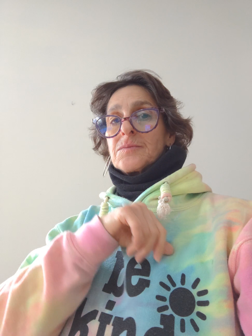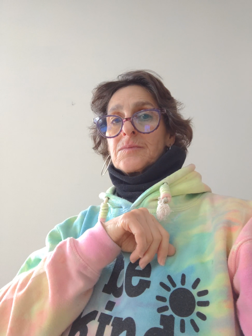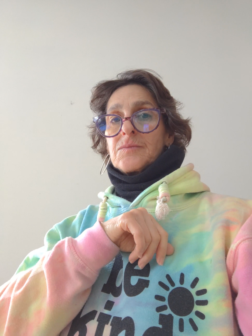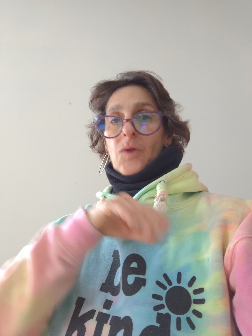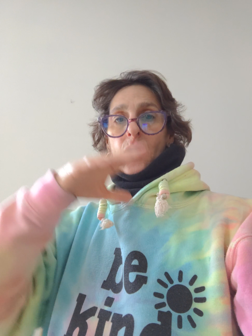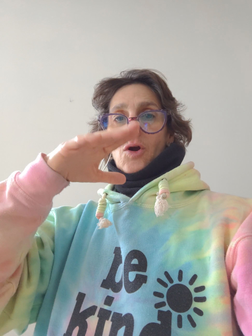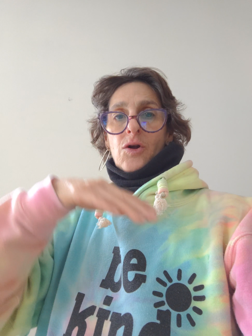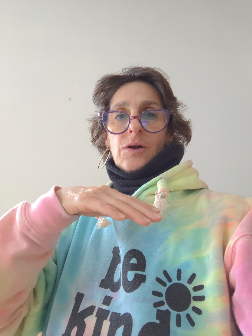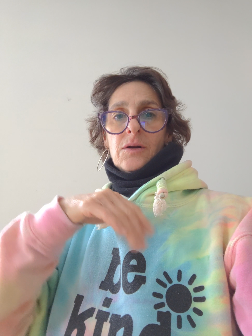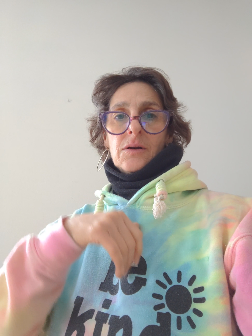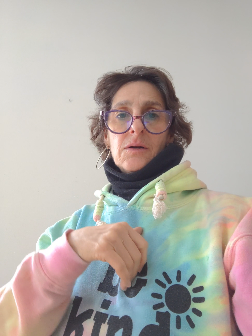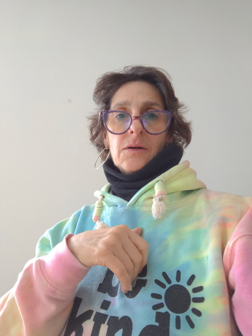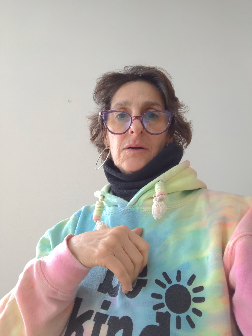on